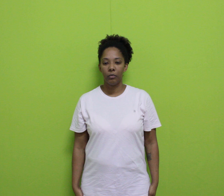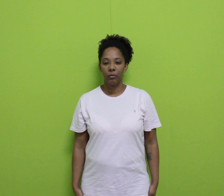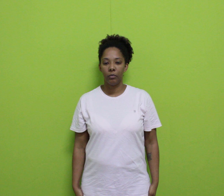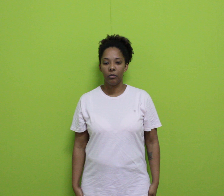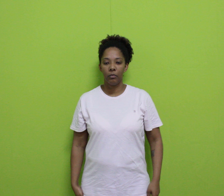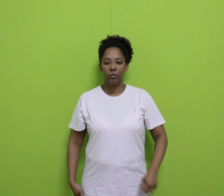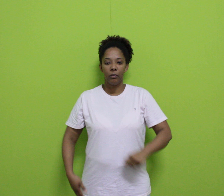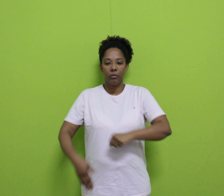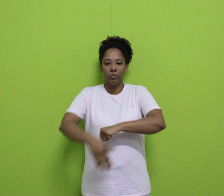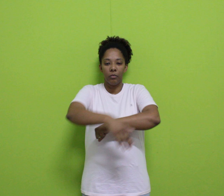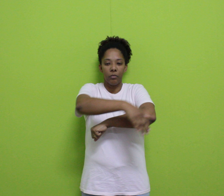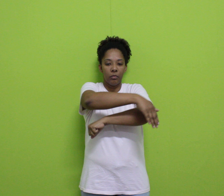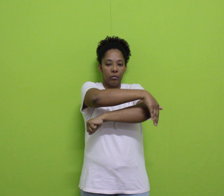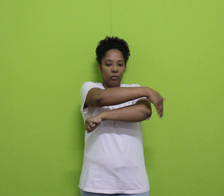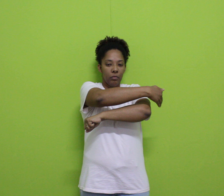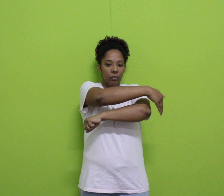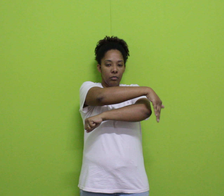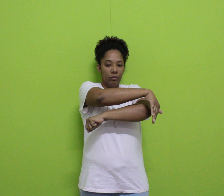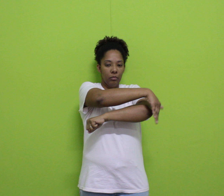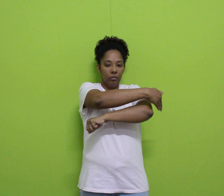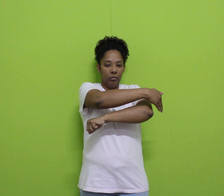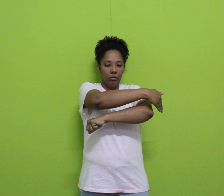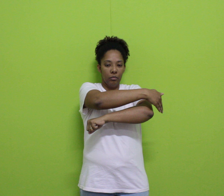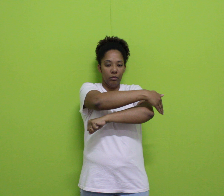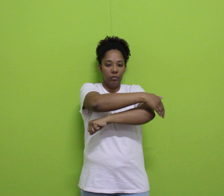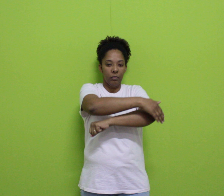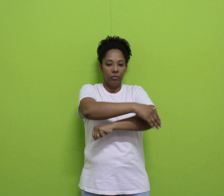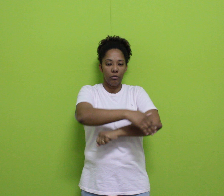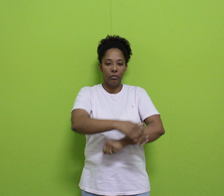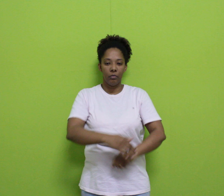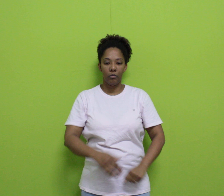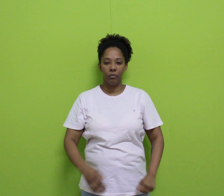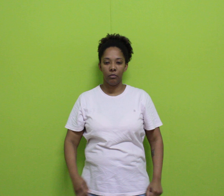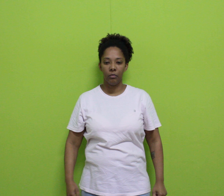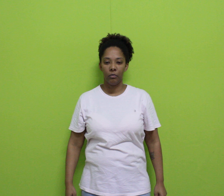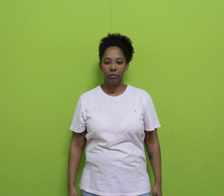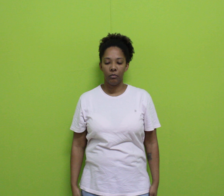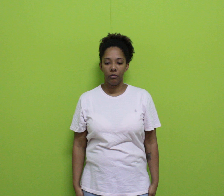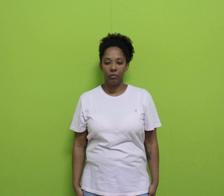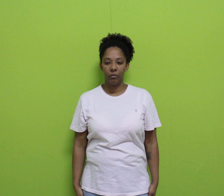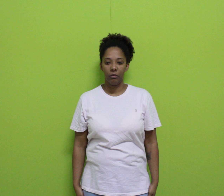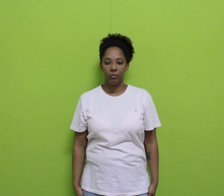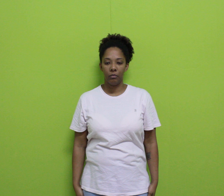esquina